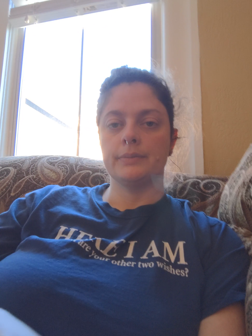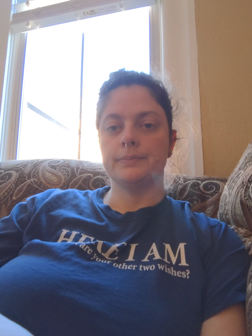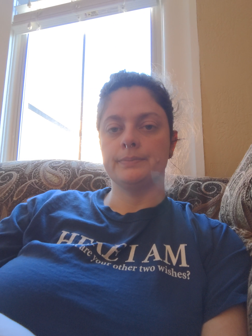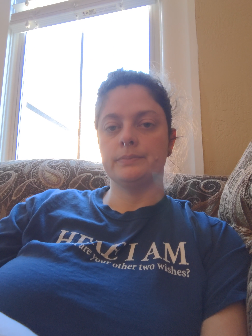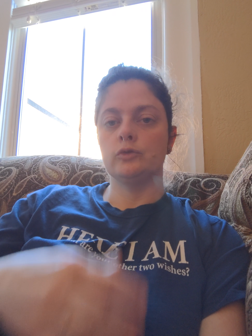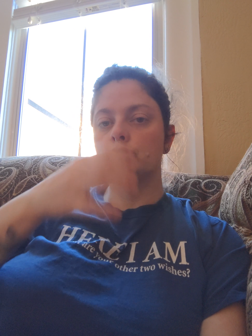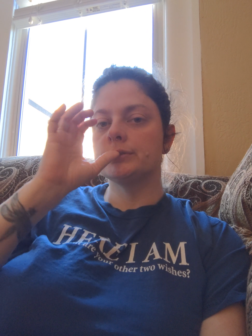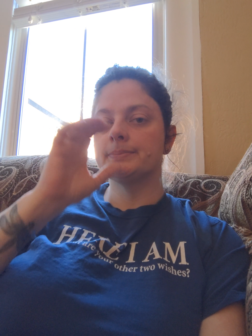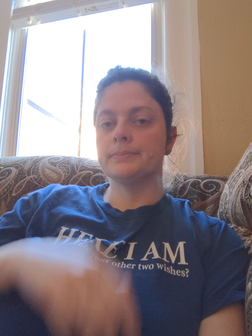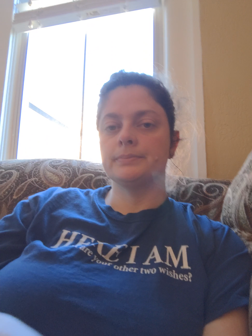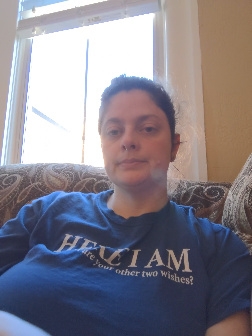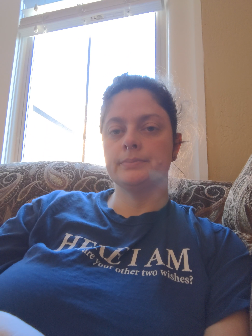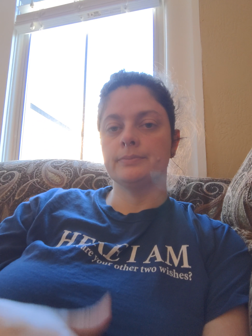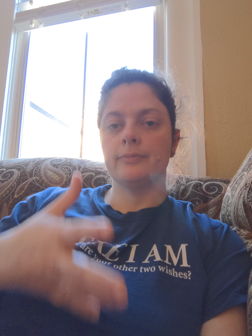drink